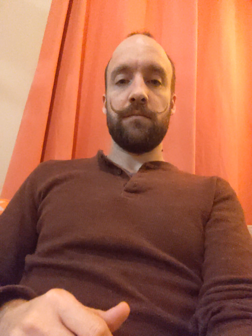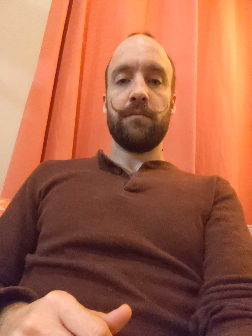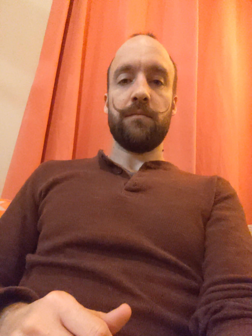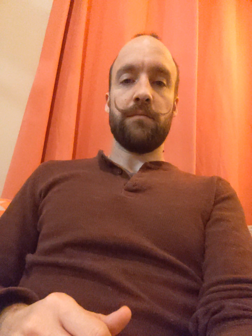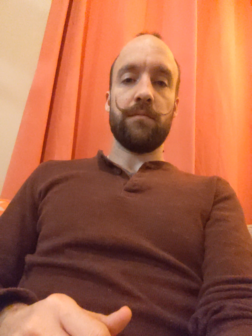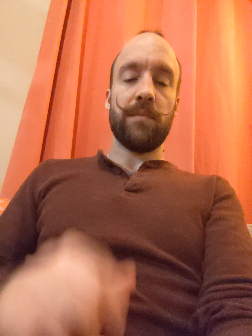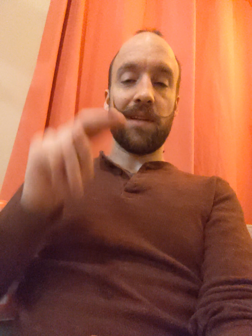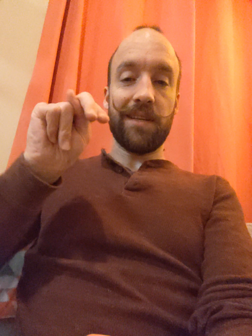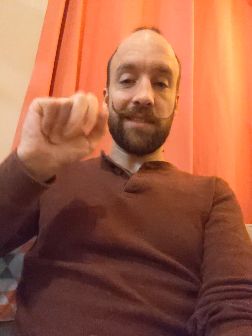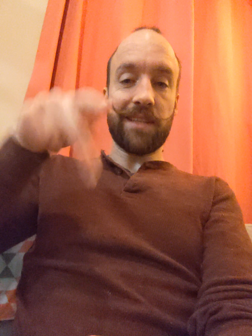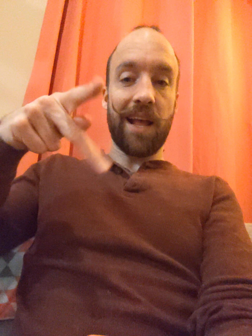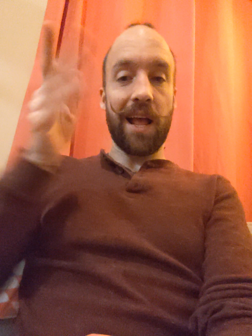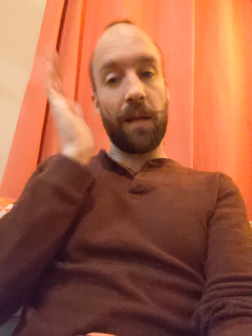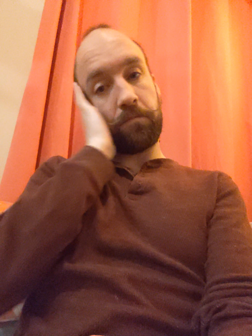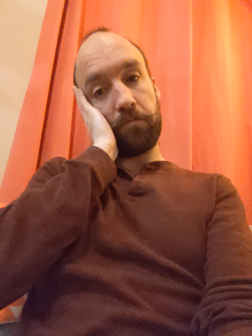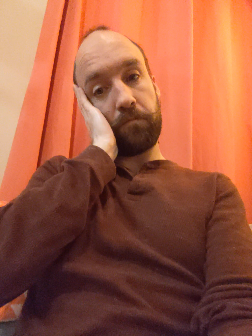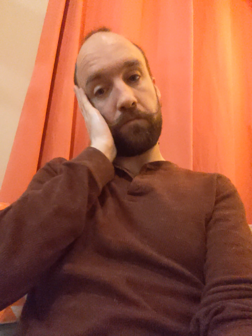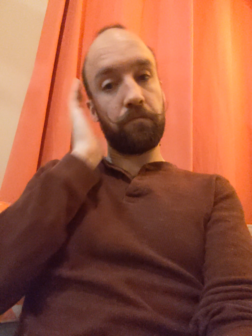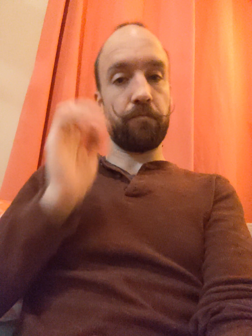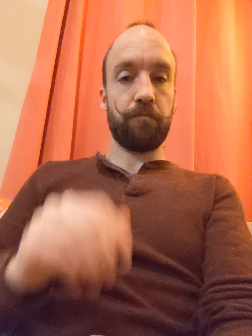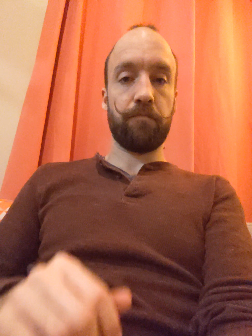nap